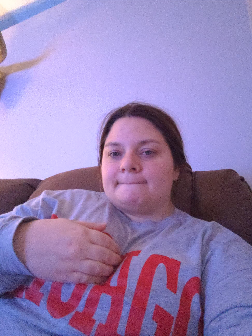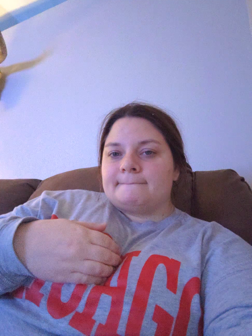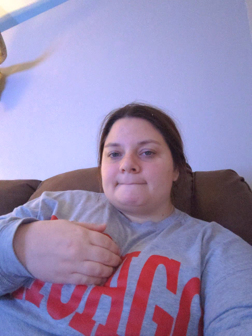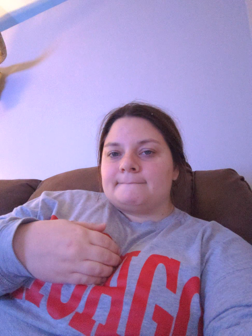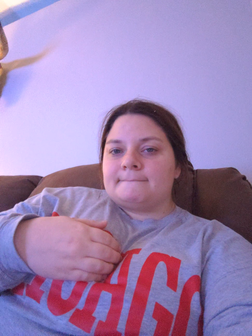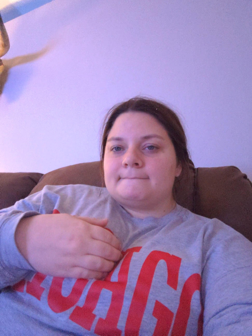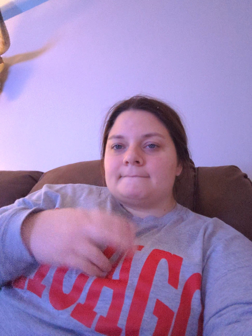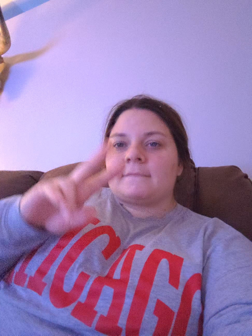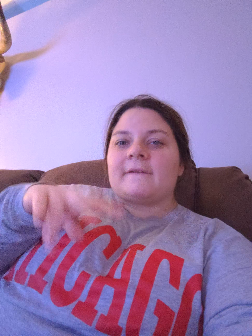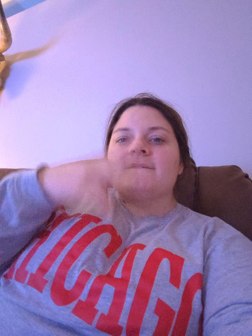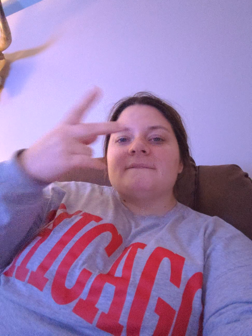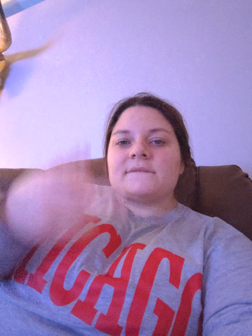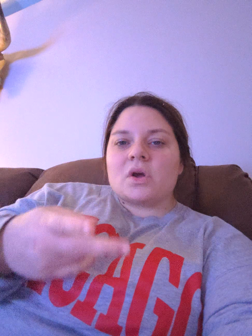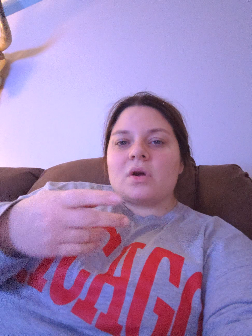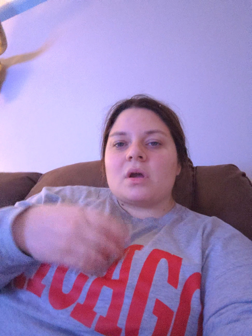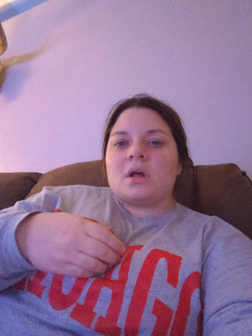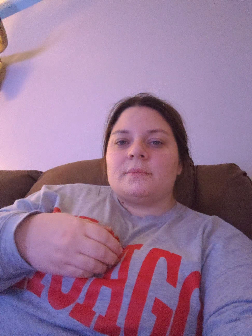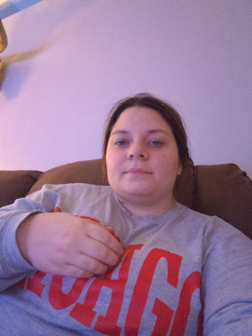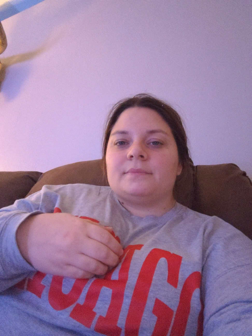fall